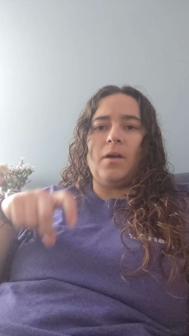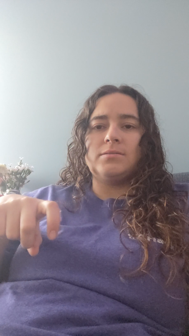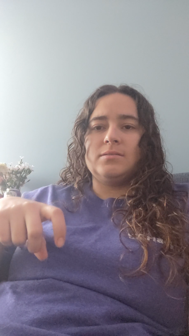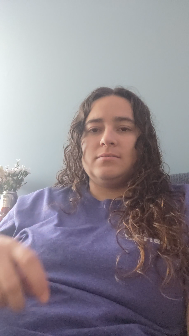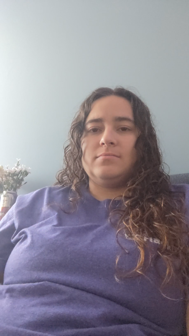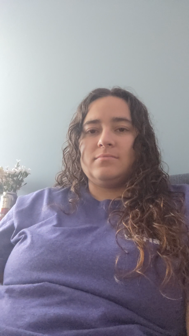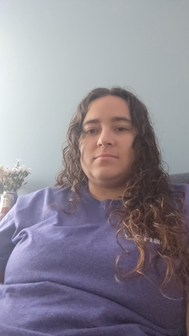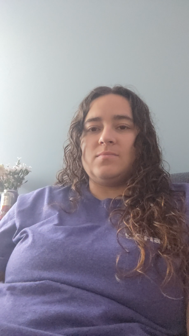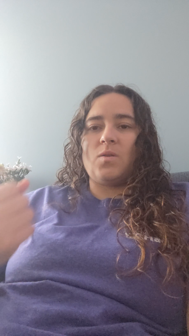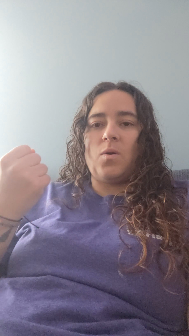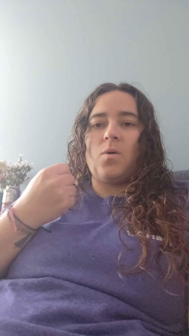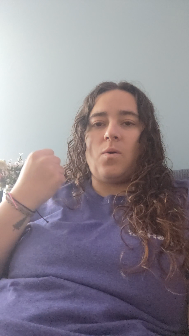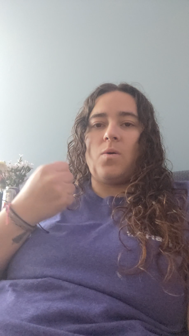hold